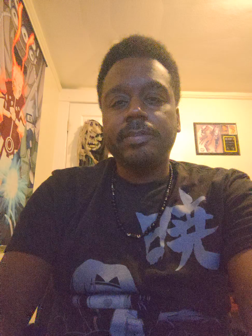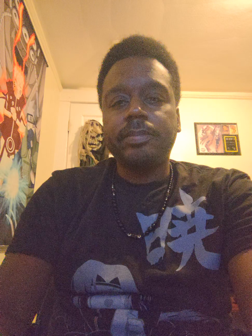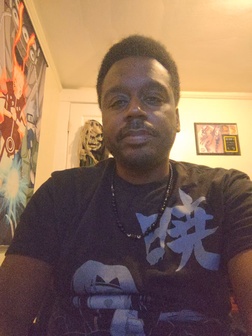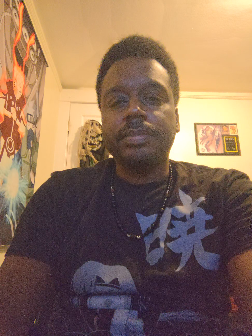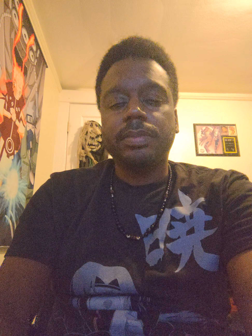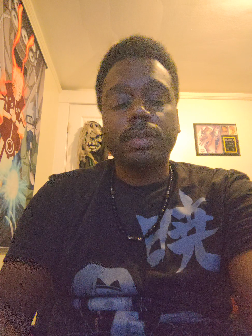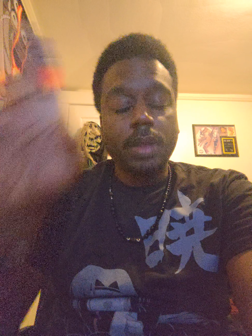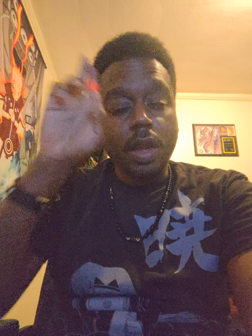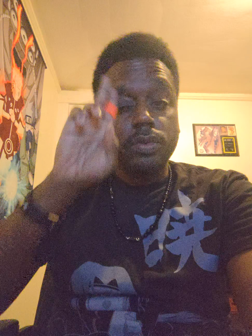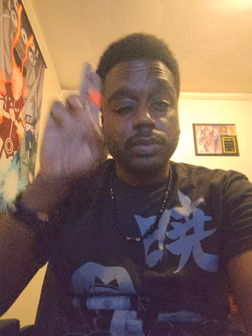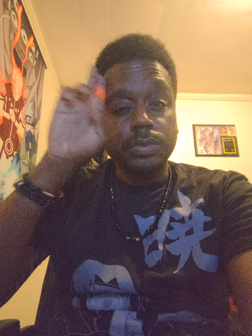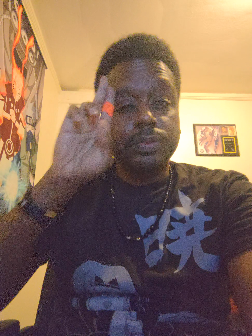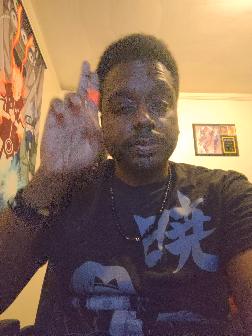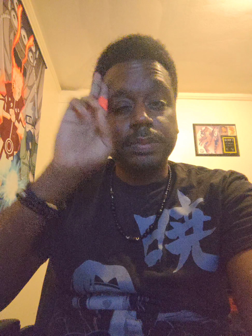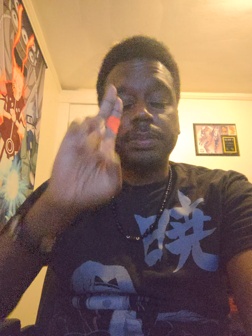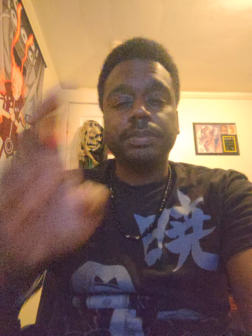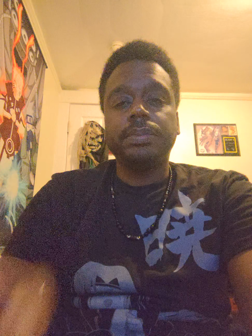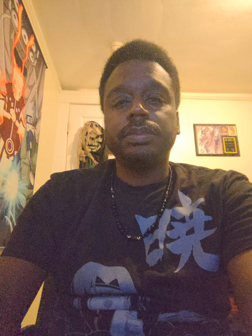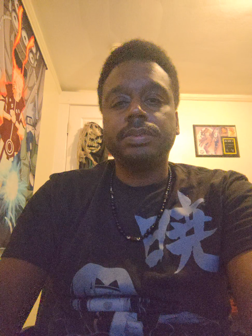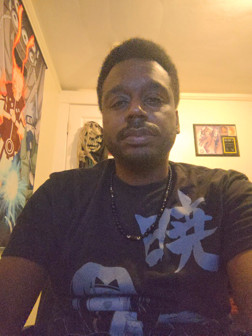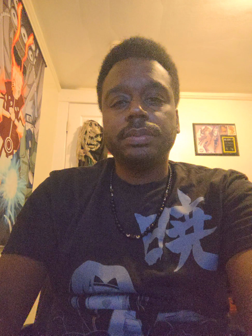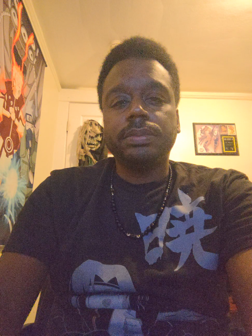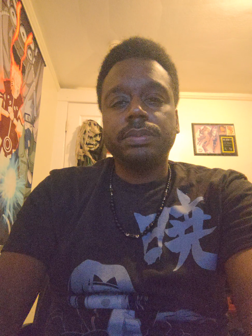uncle